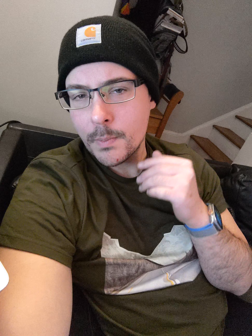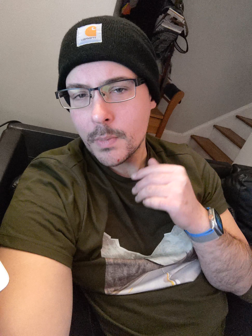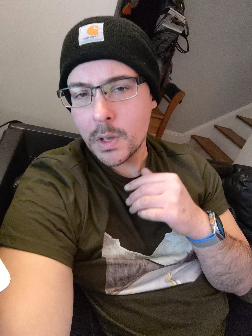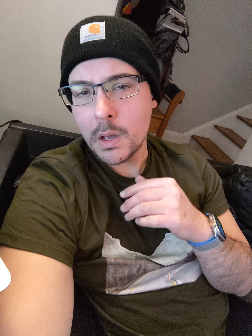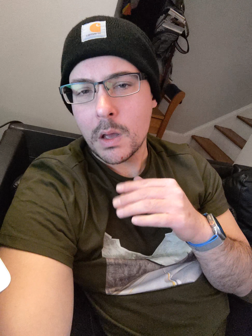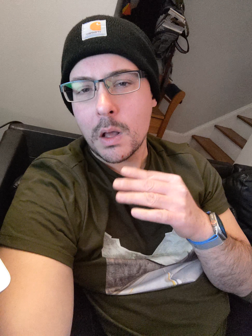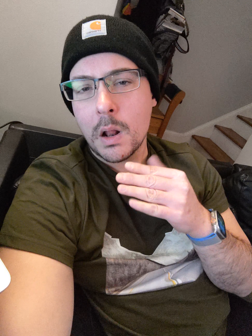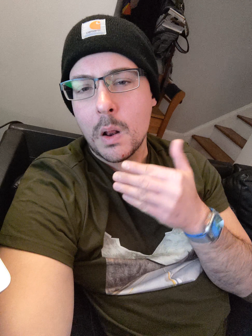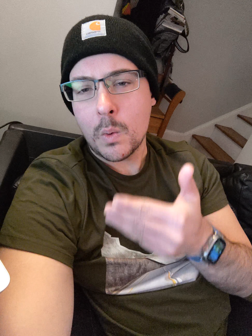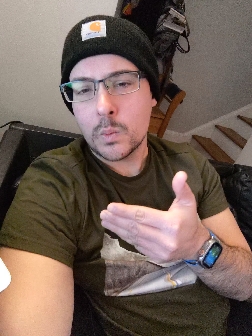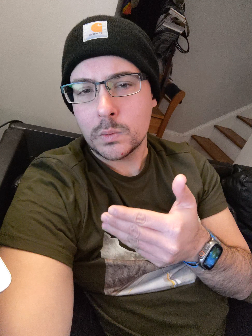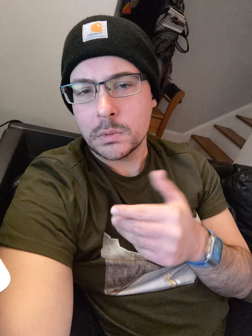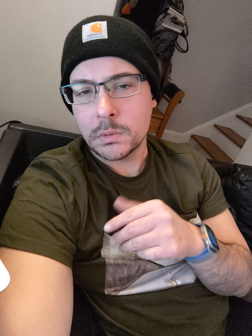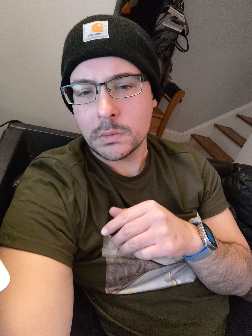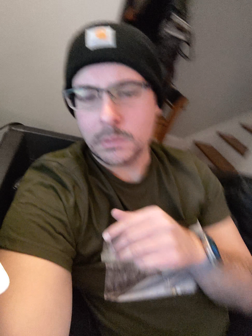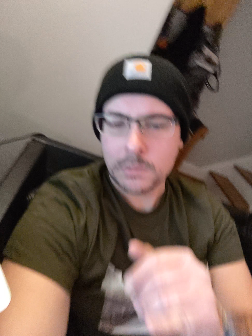close